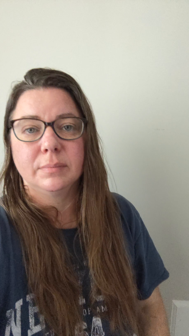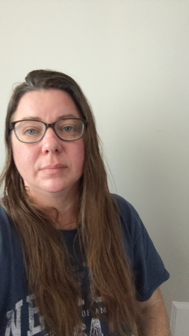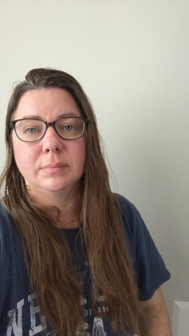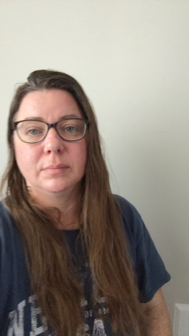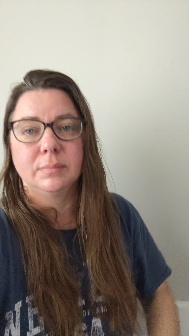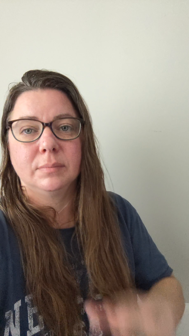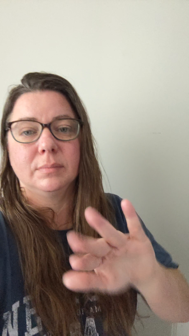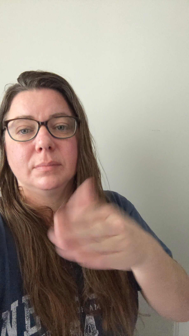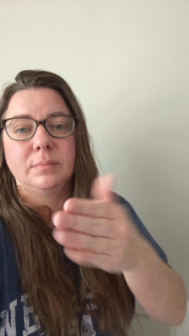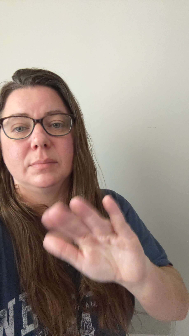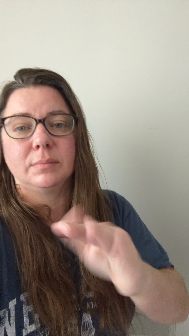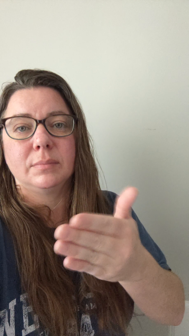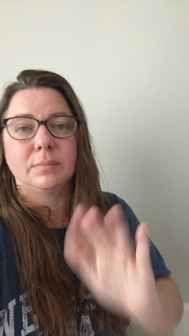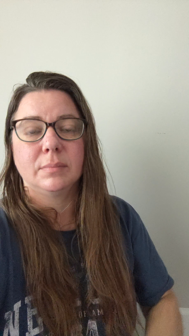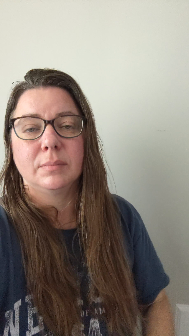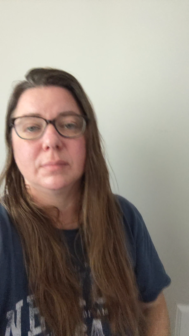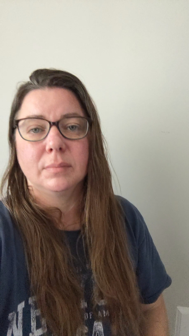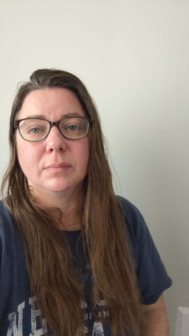kitchen